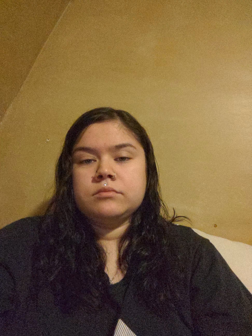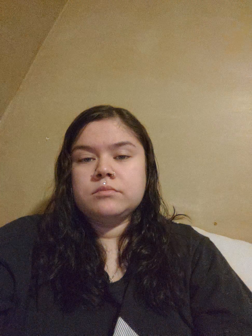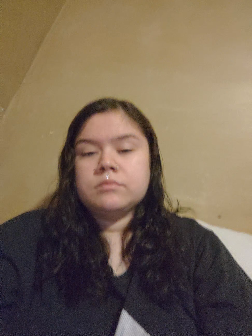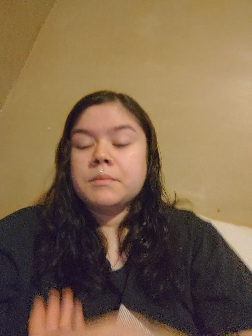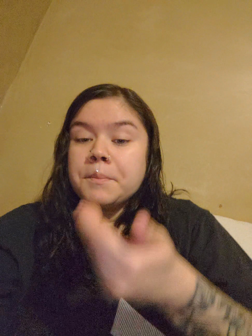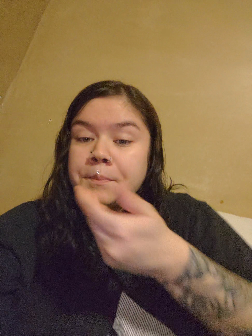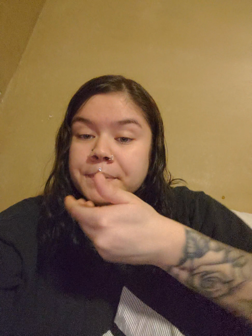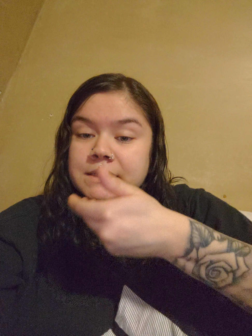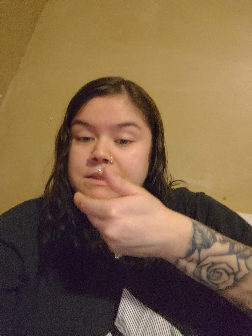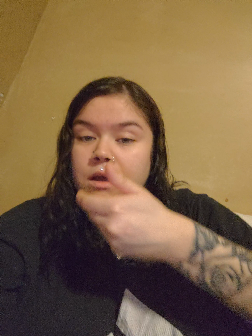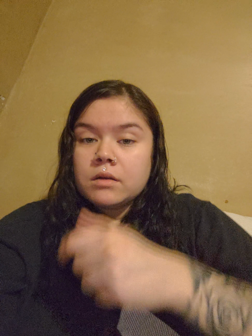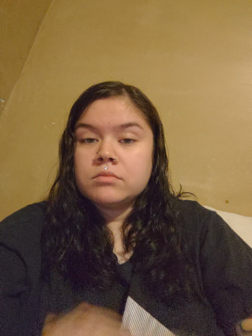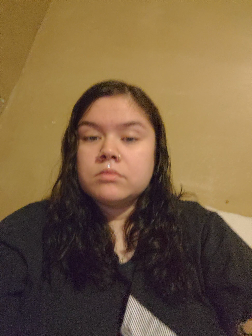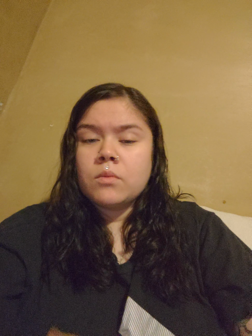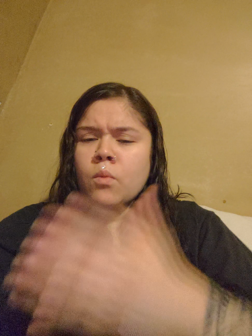pizza